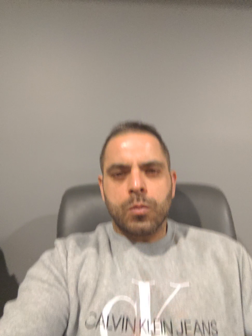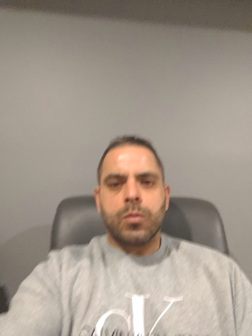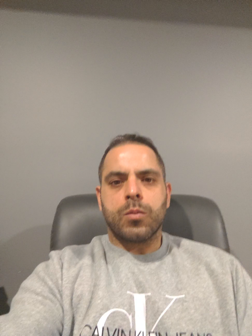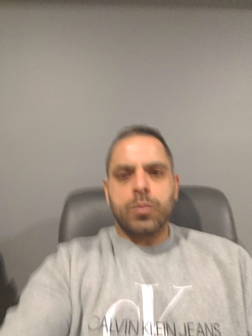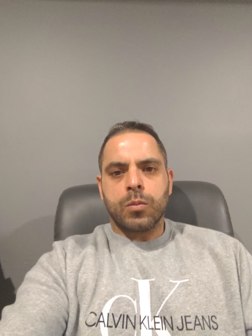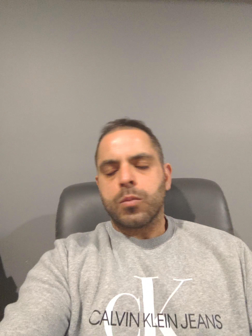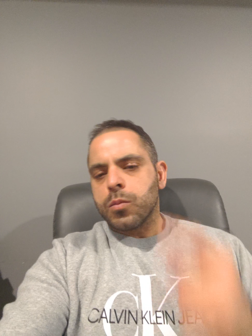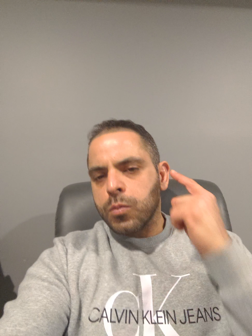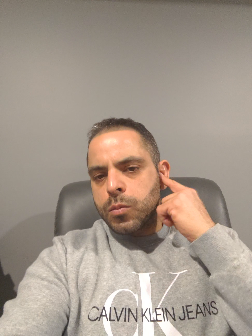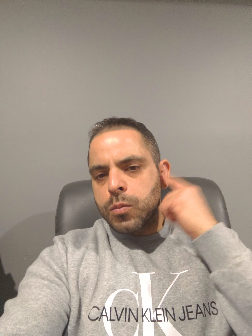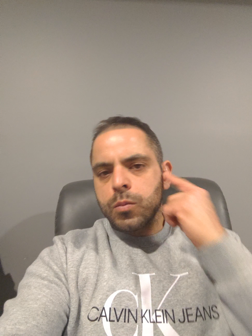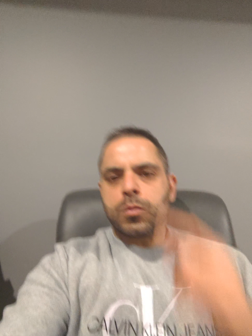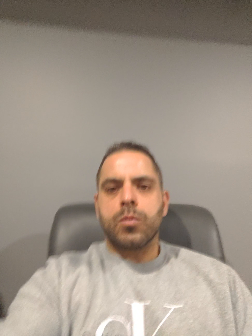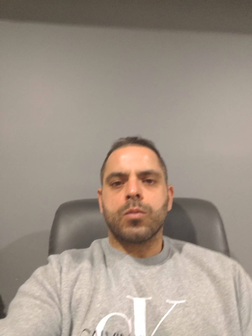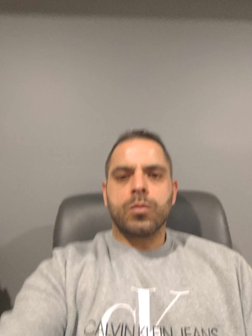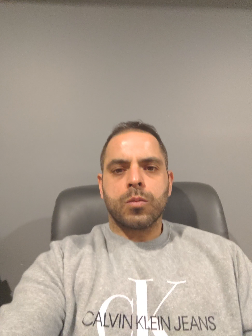hear